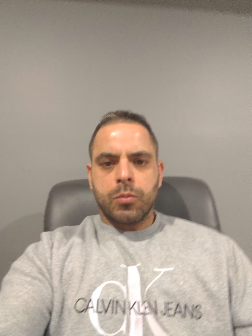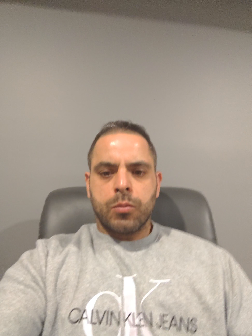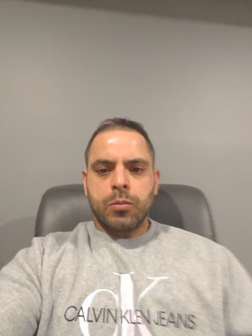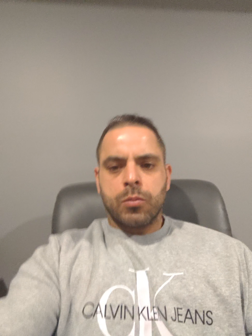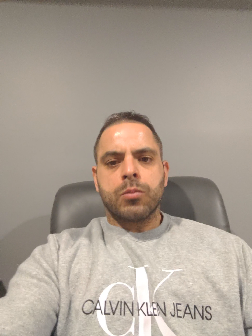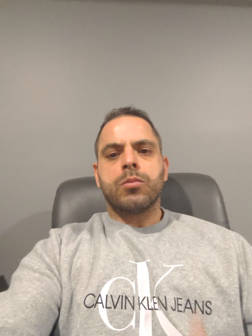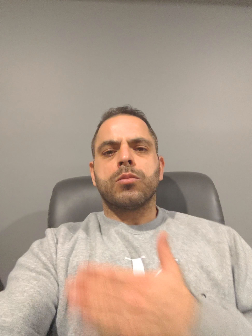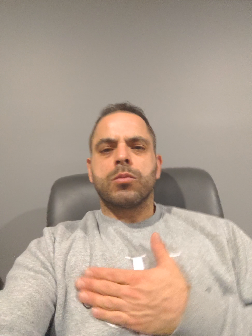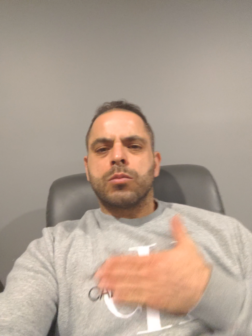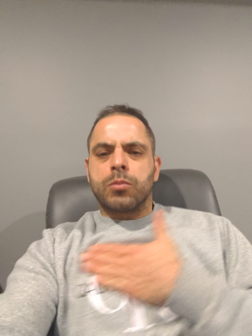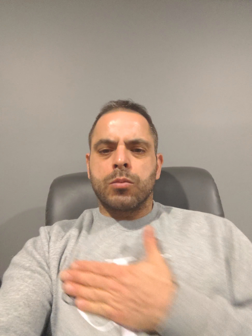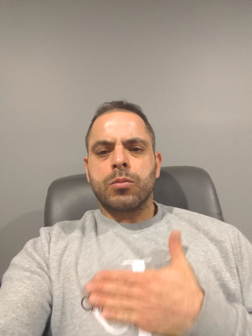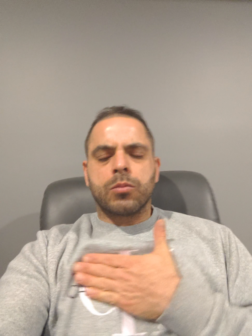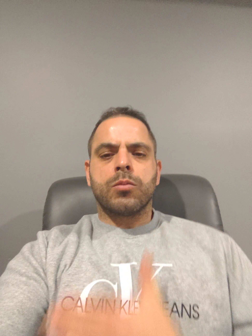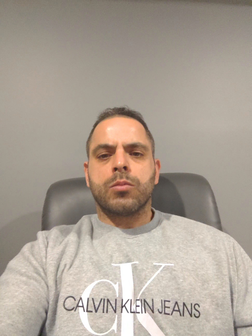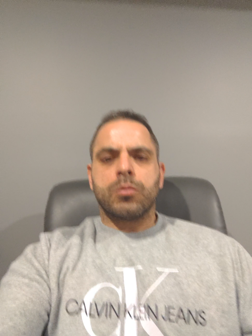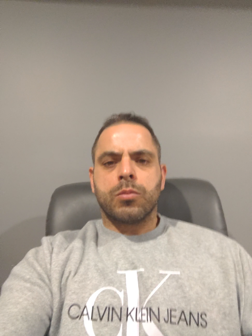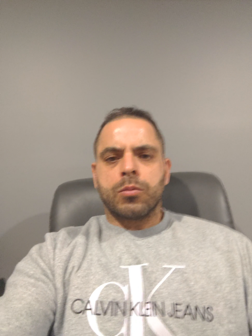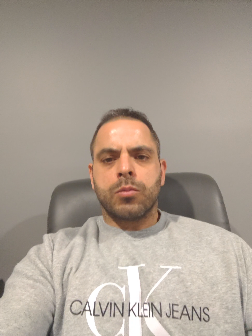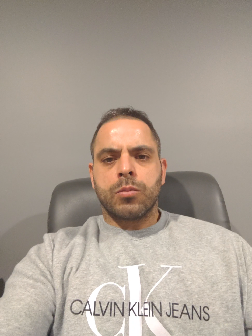please